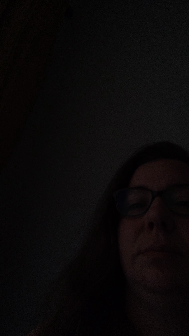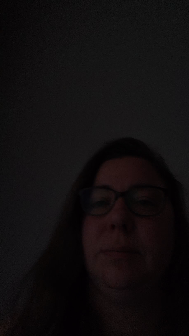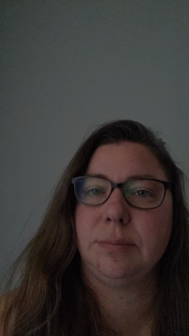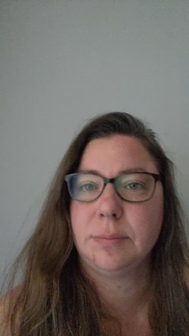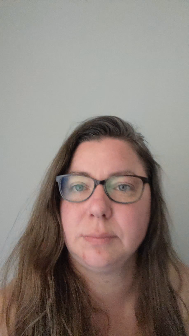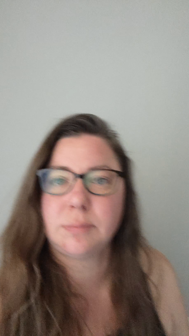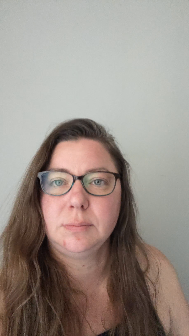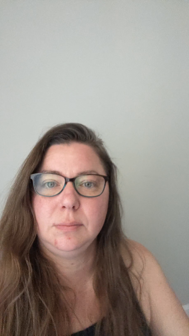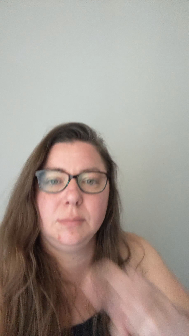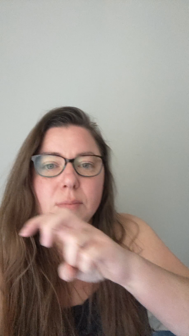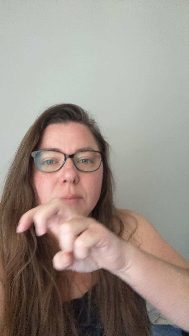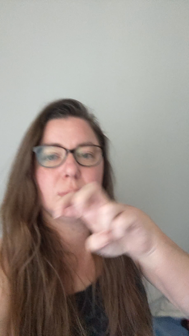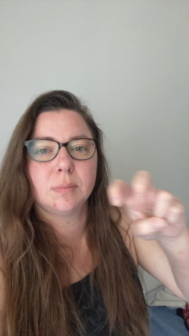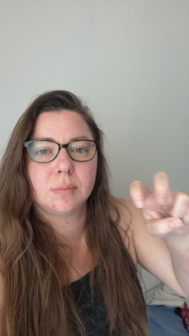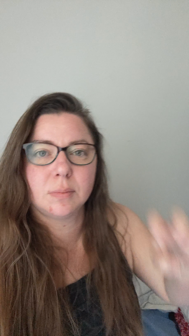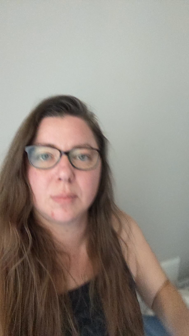bench